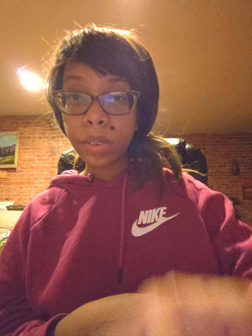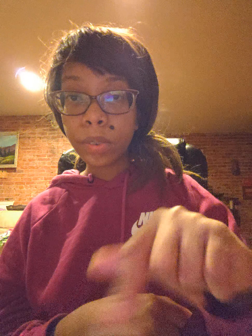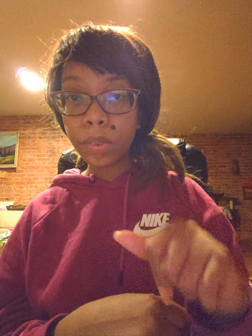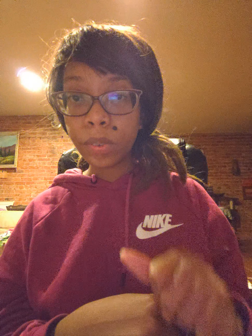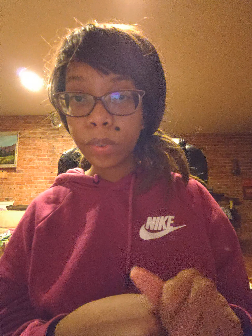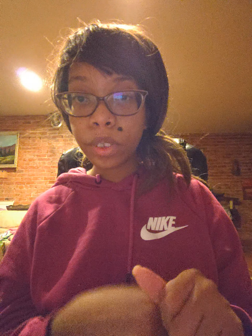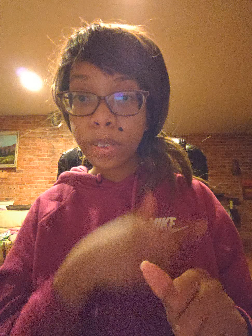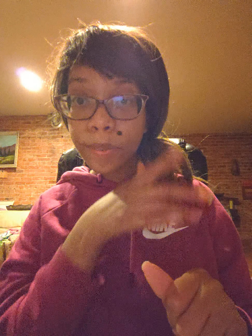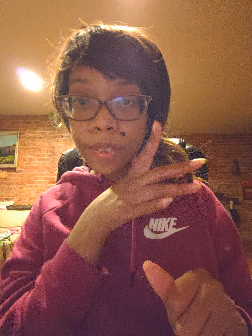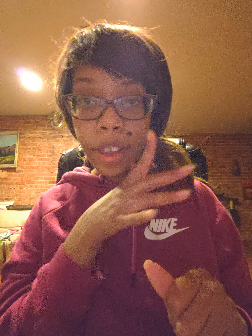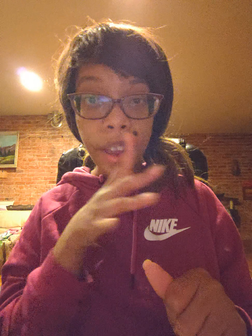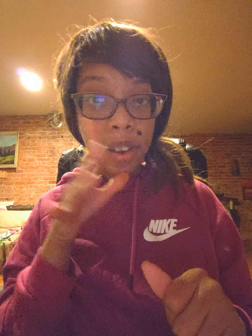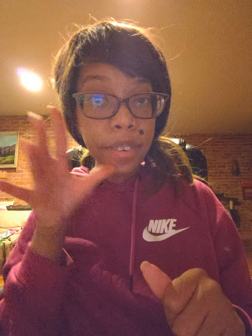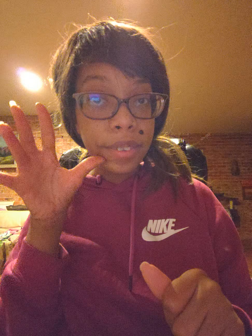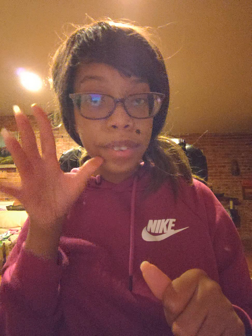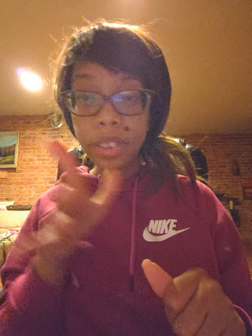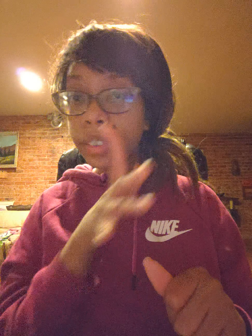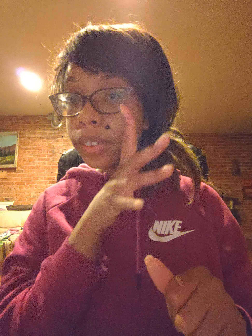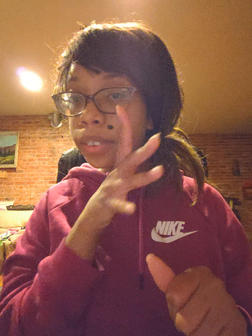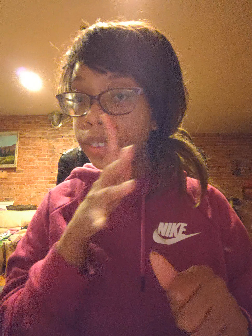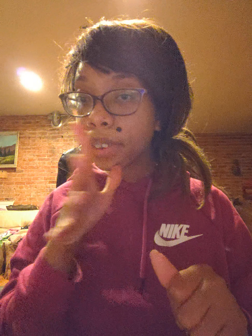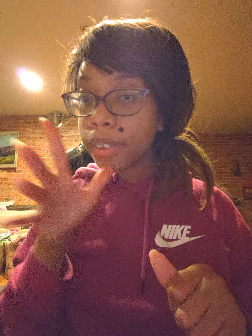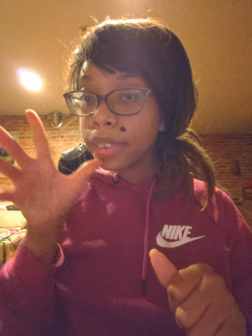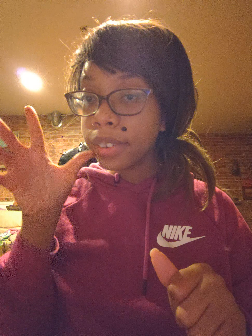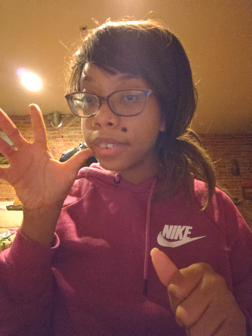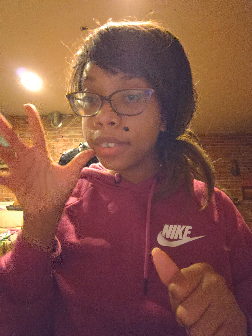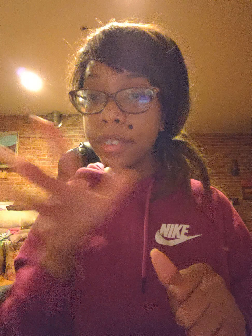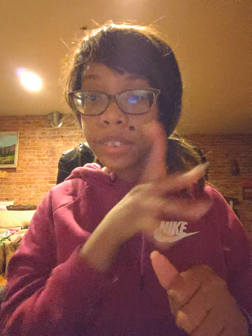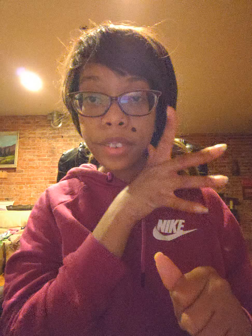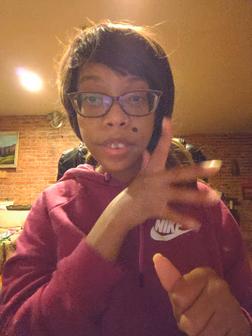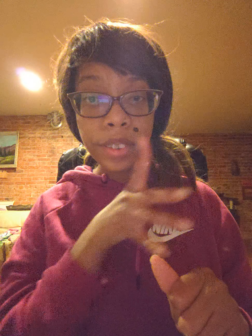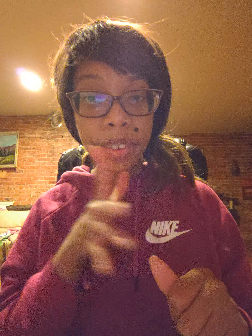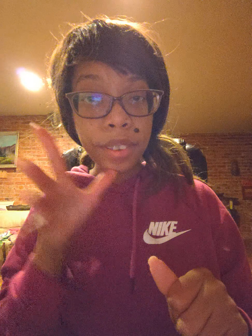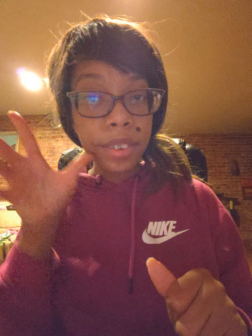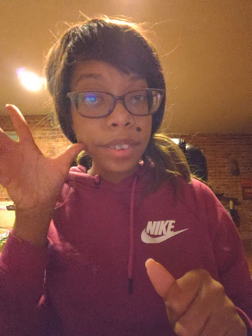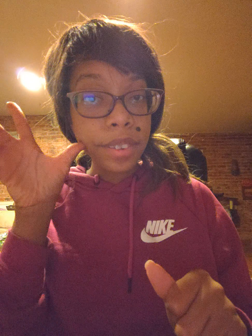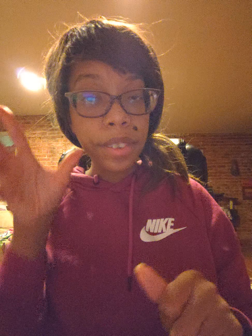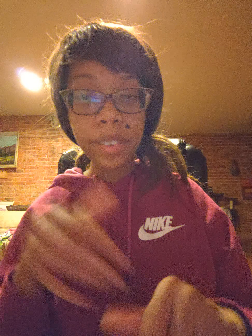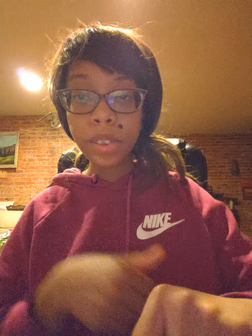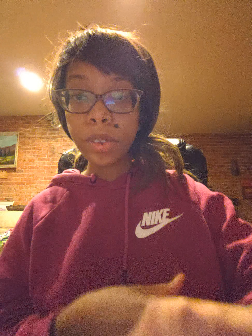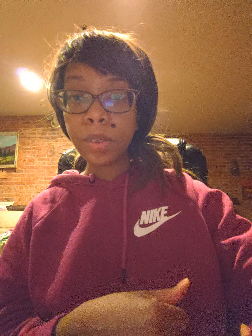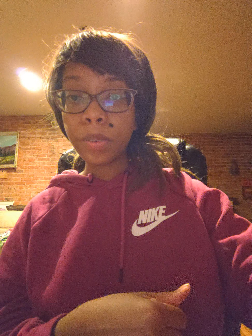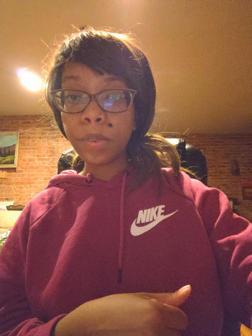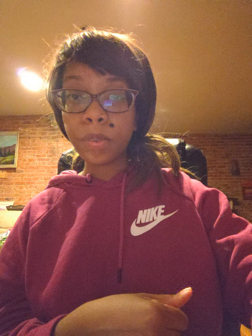farm